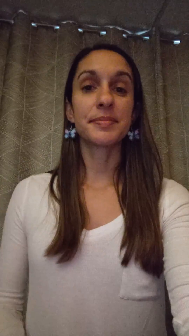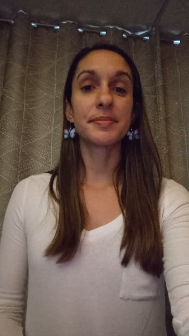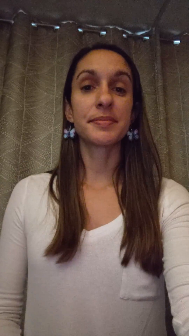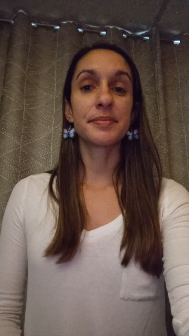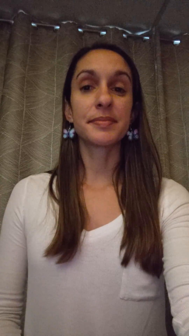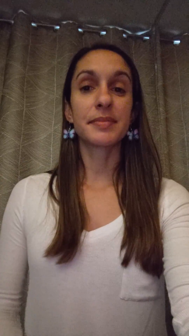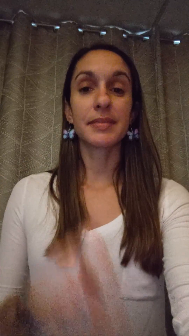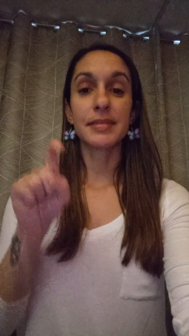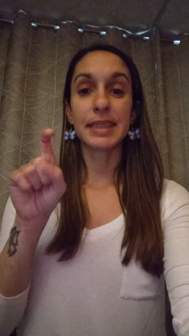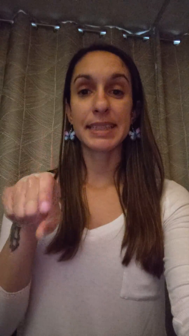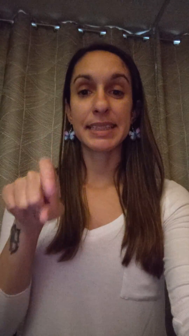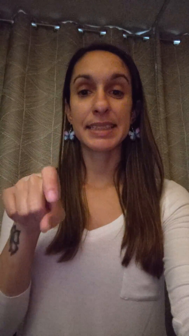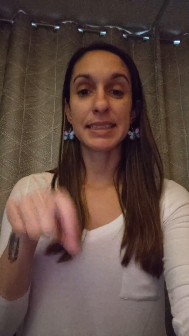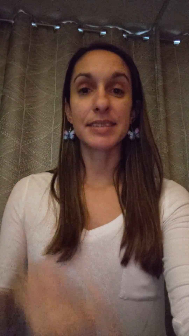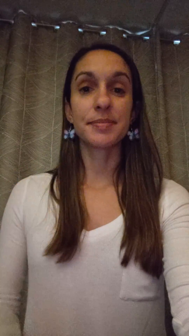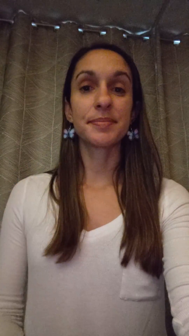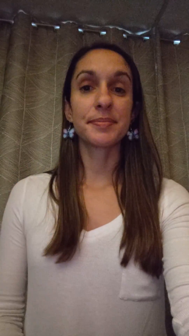need